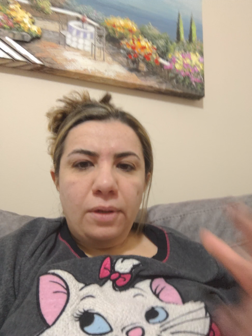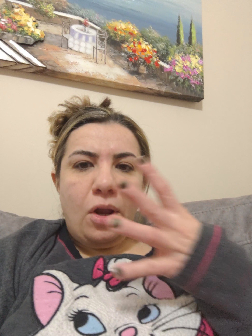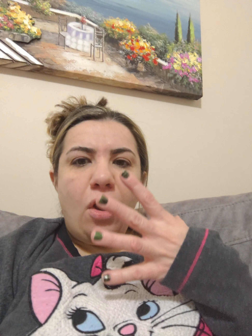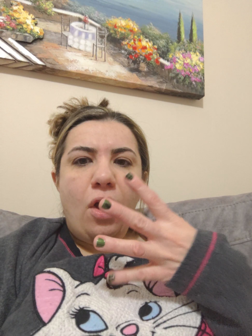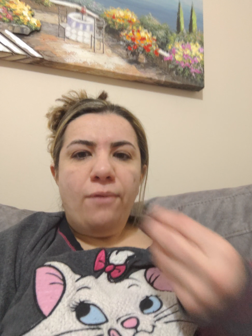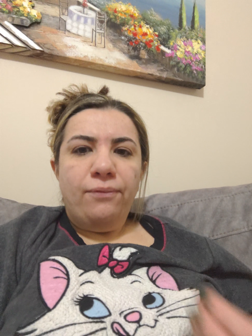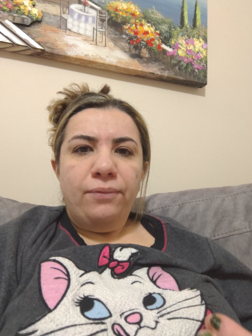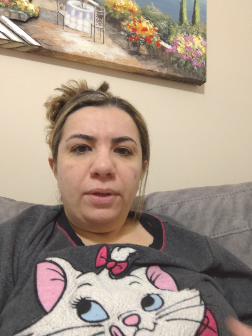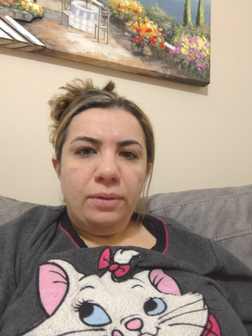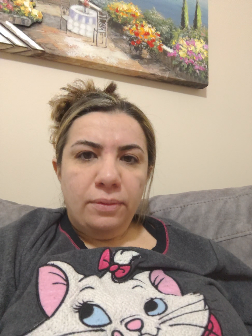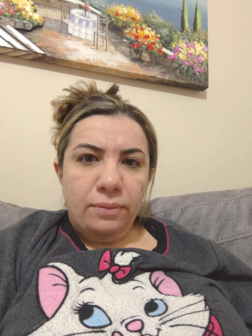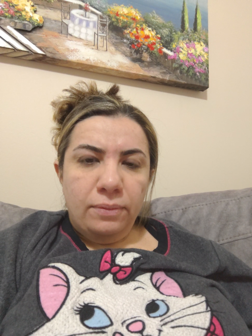wet